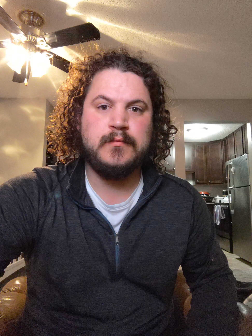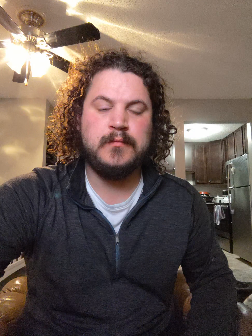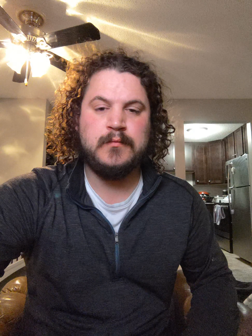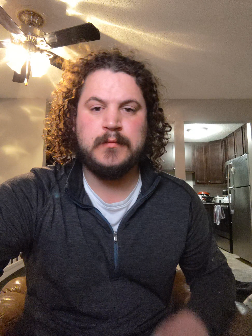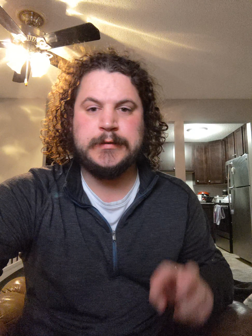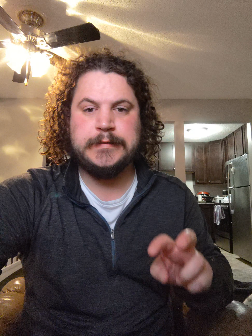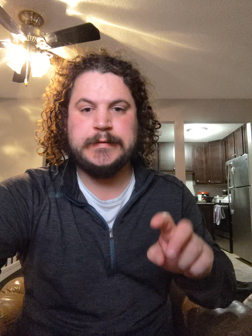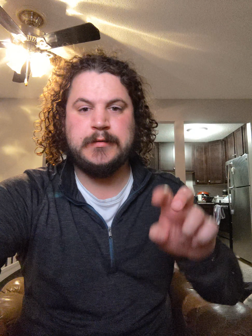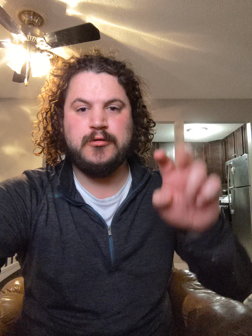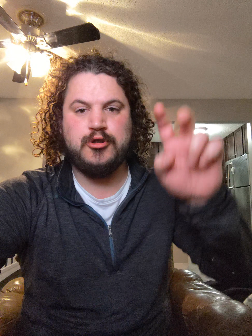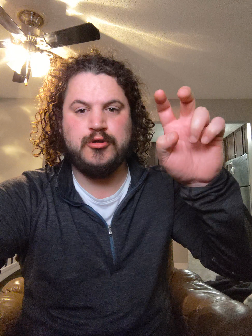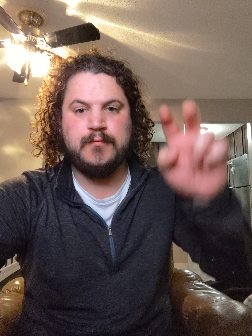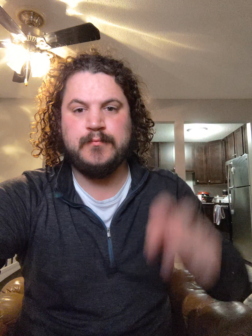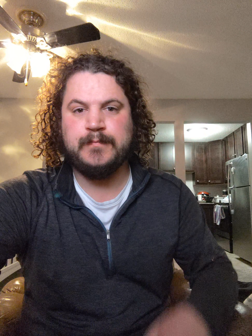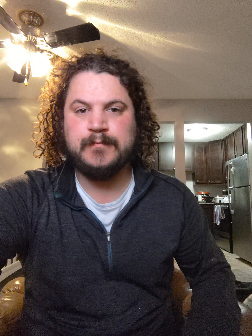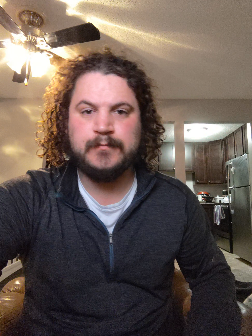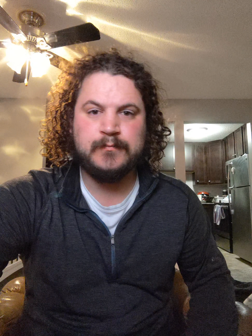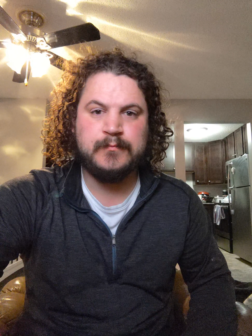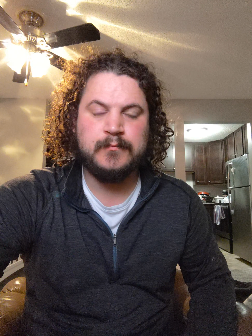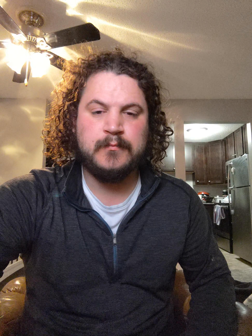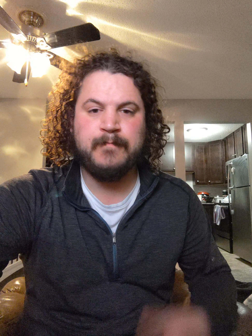stairs